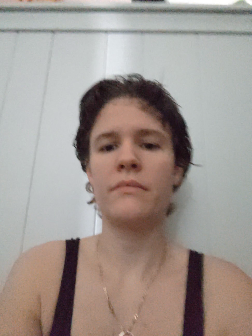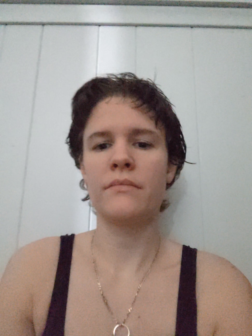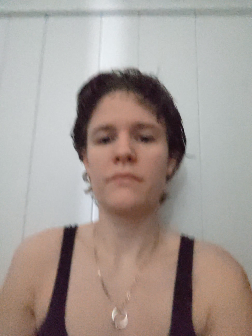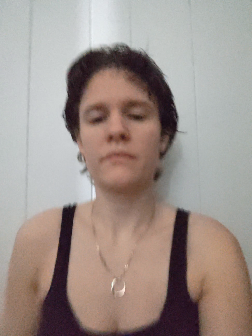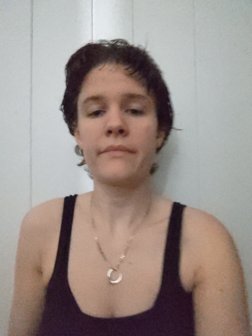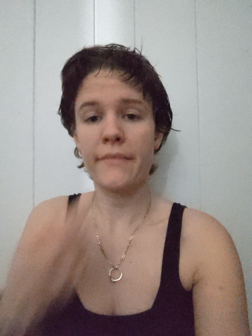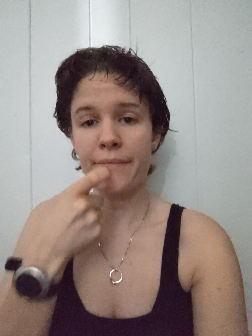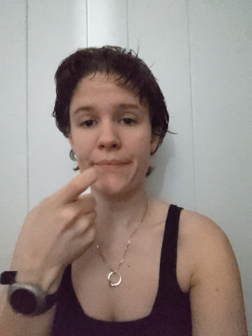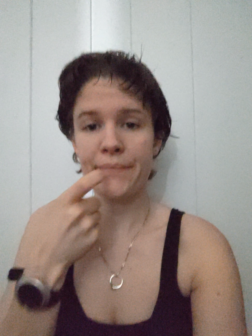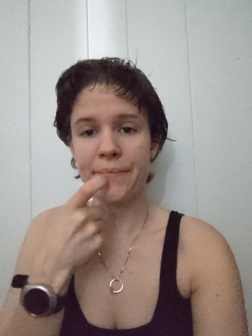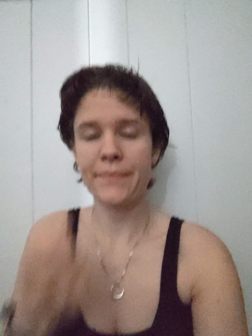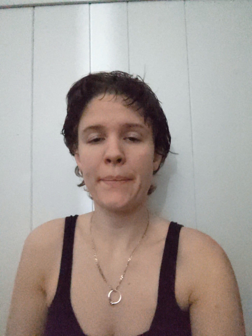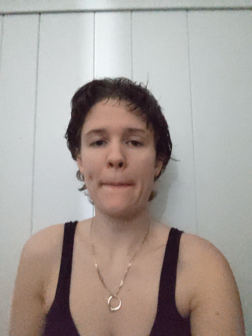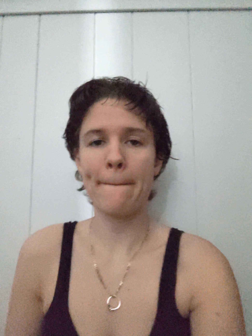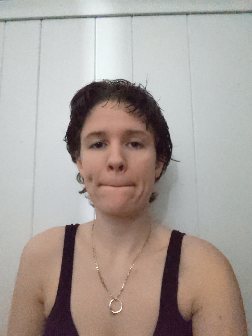window